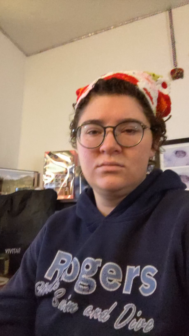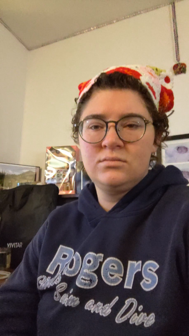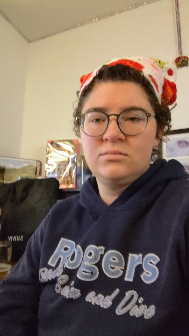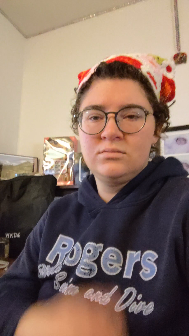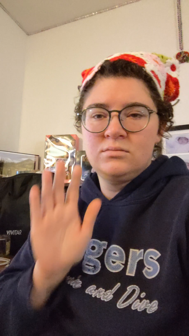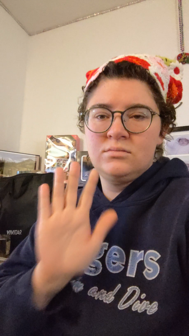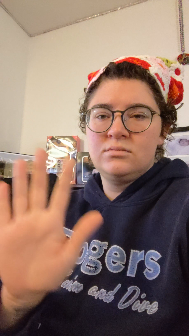push